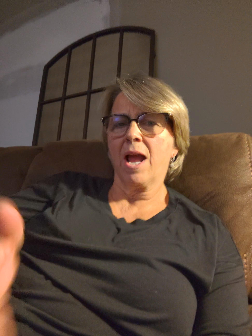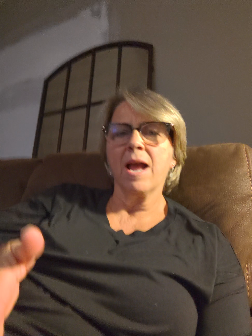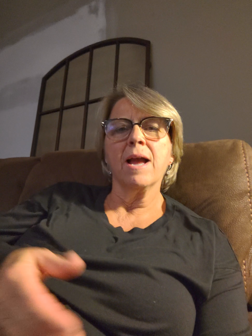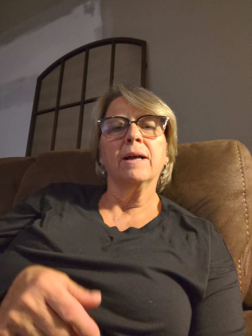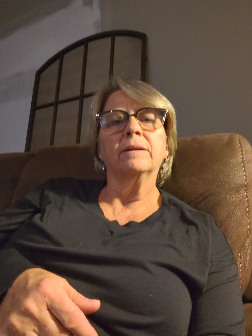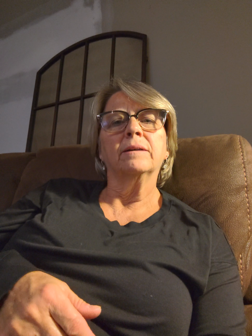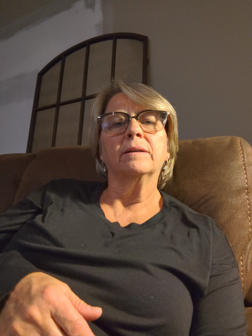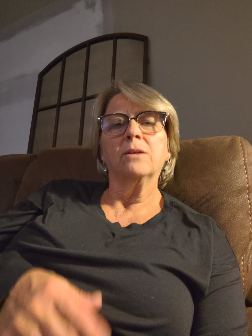fine